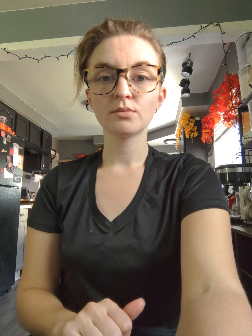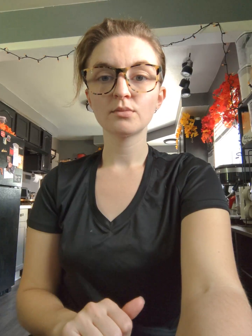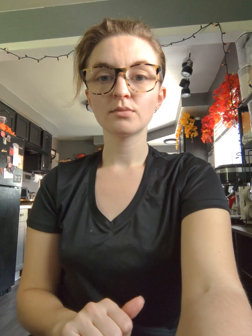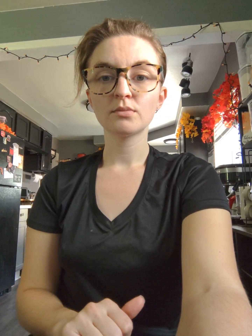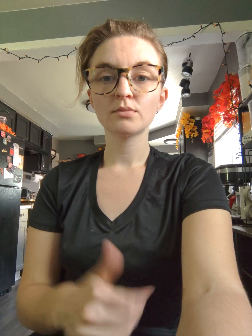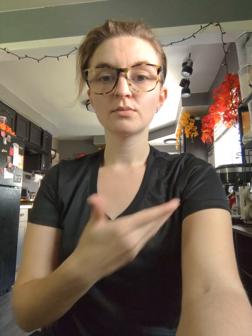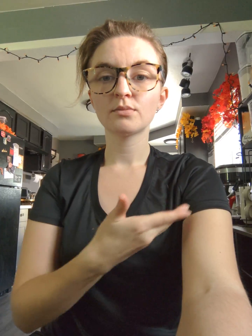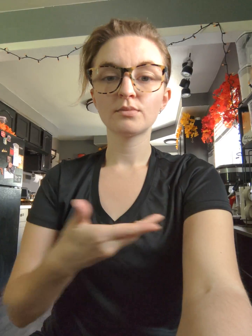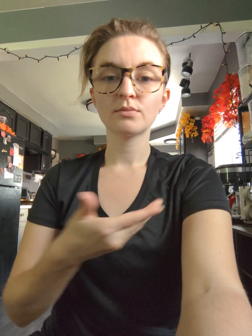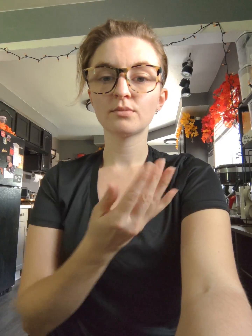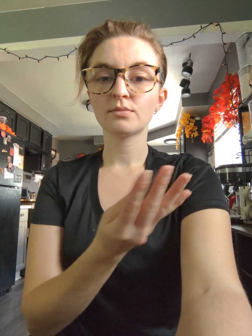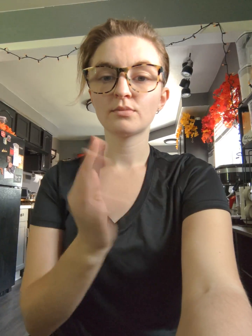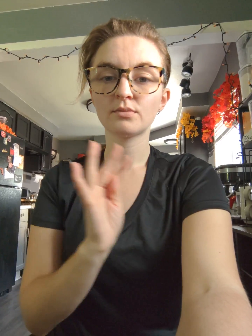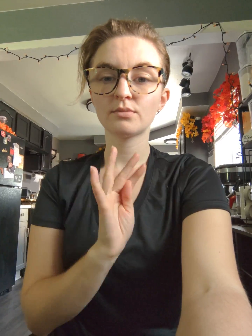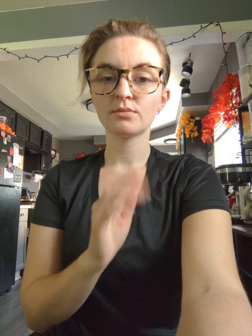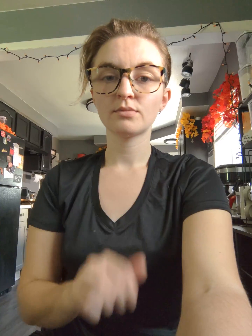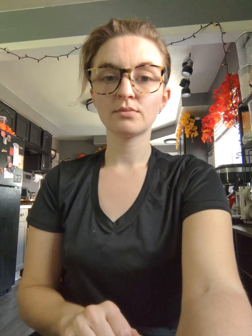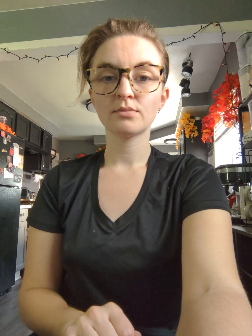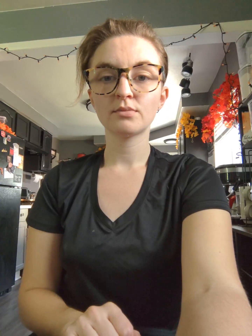crib